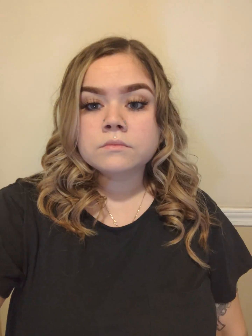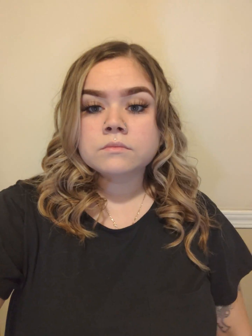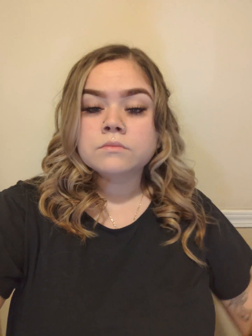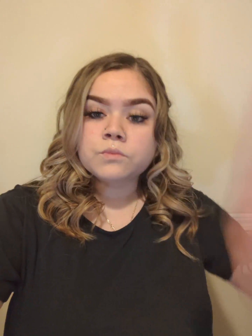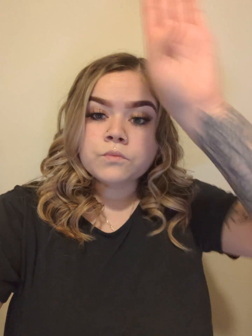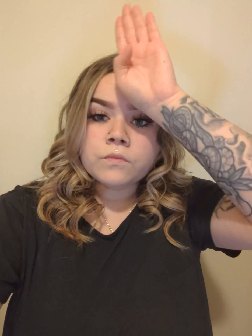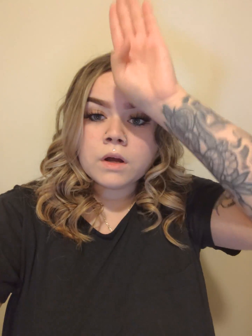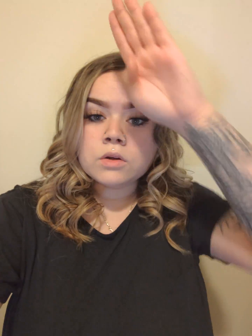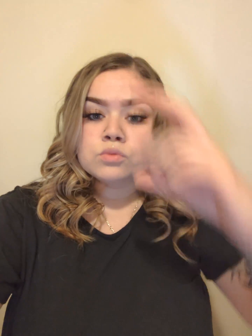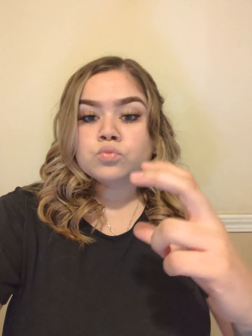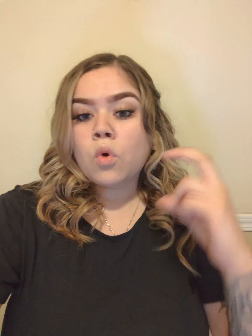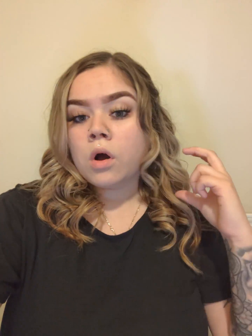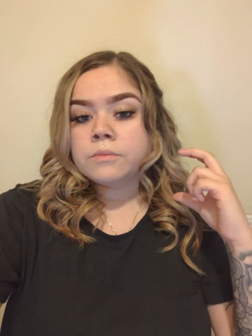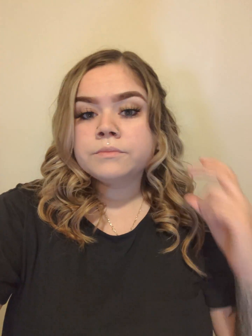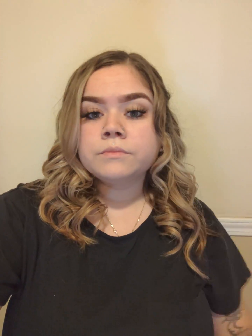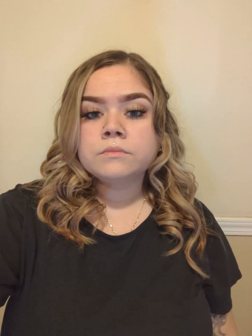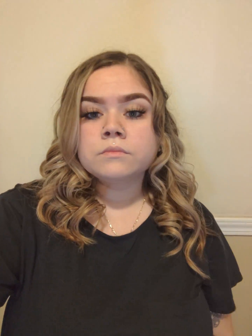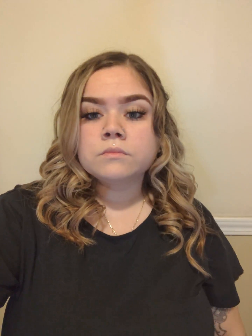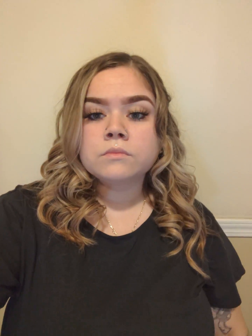fire truck